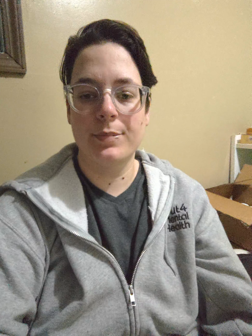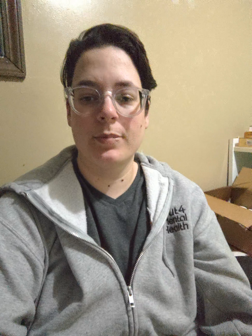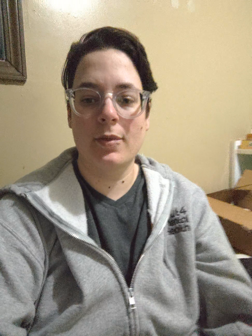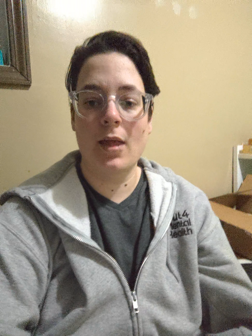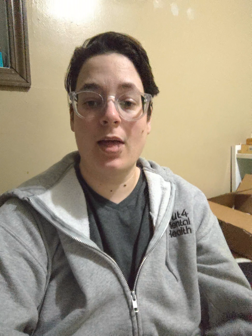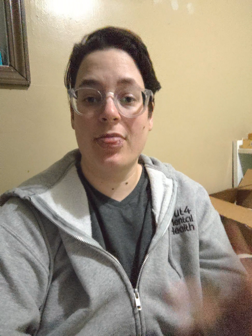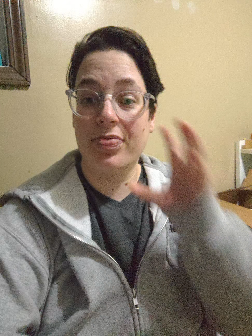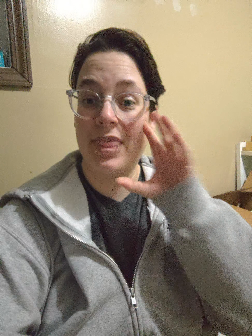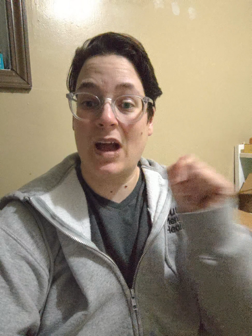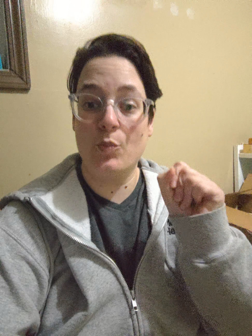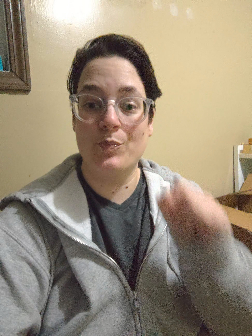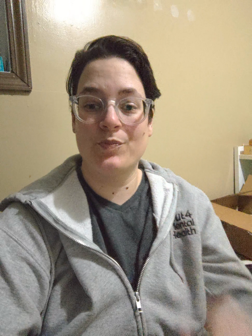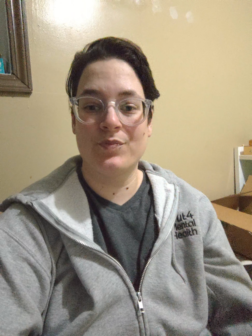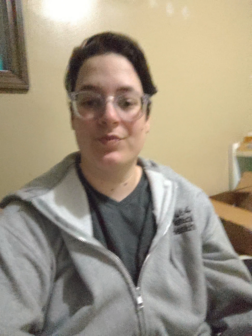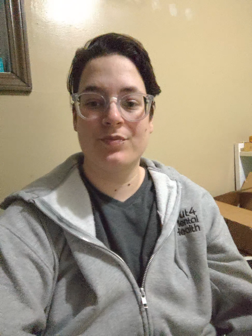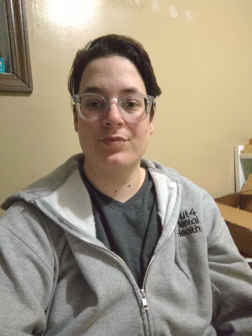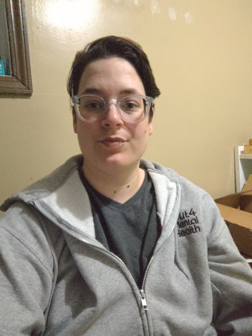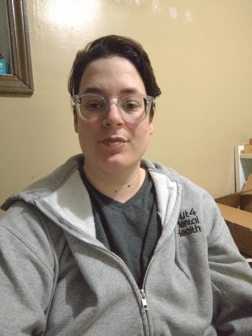loud